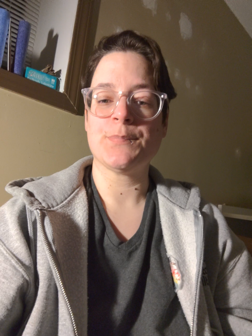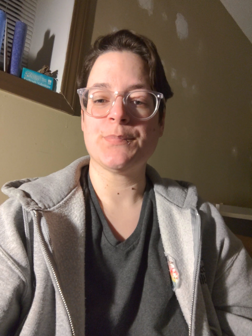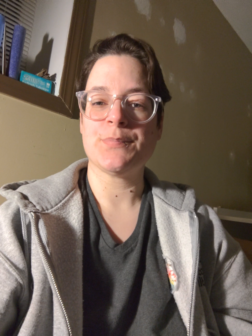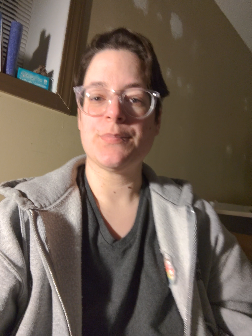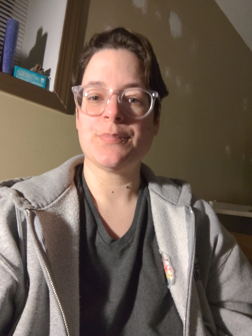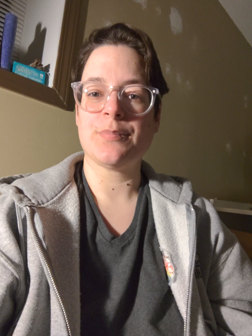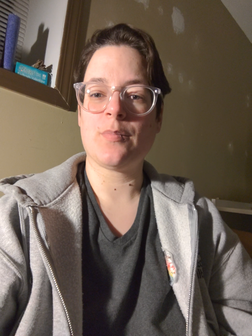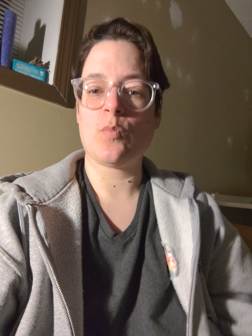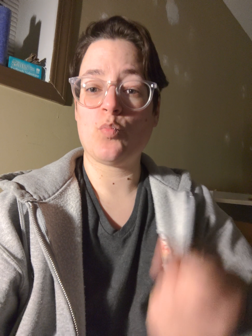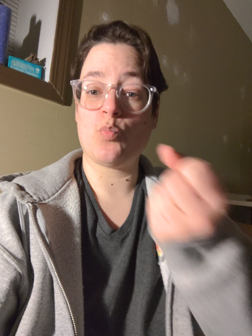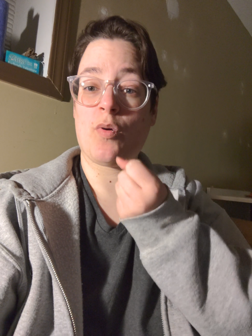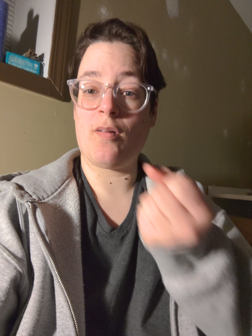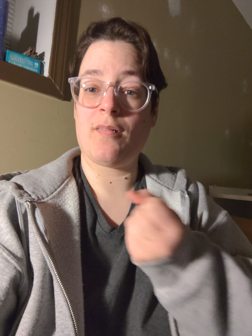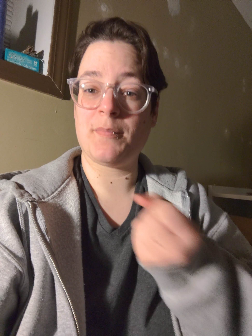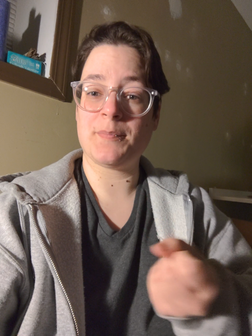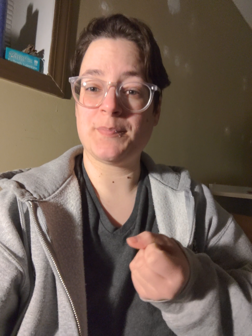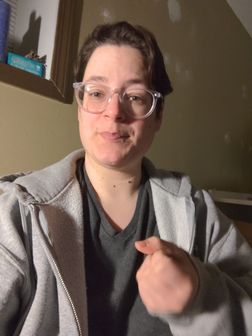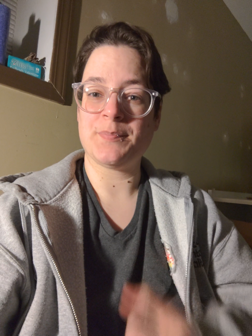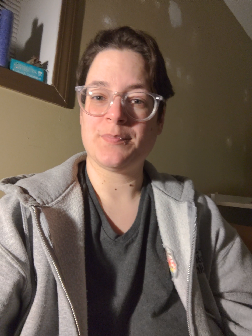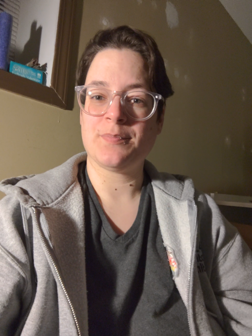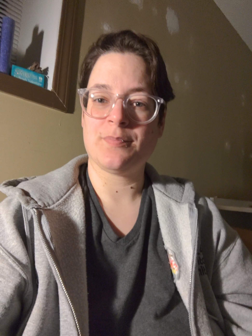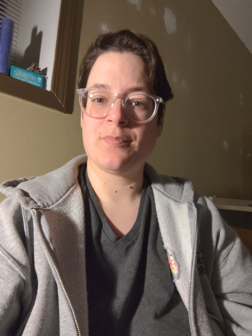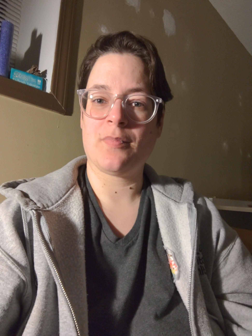drawer